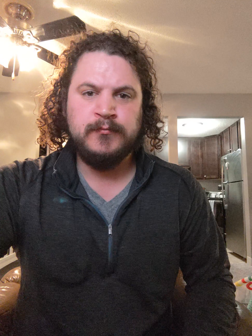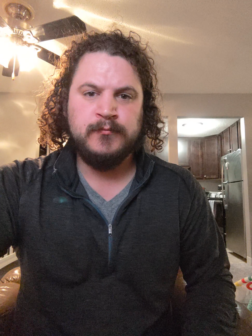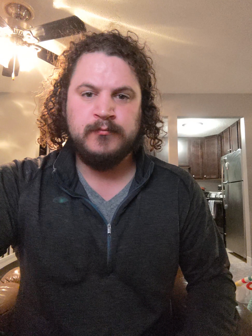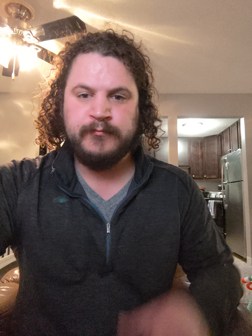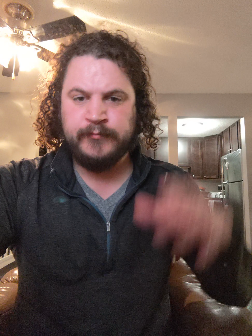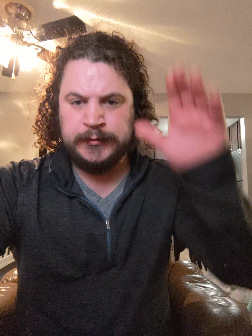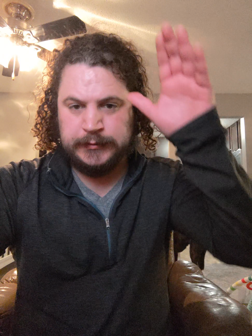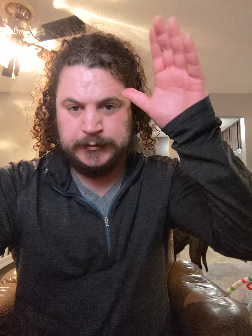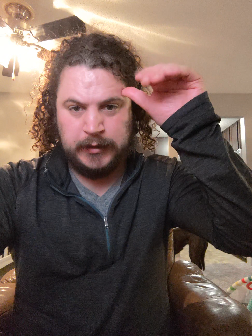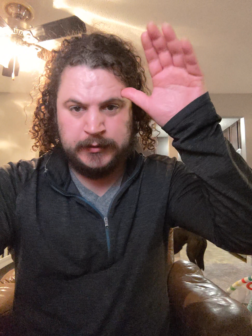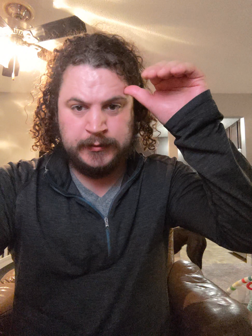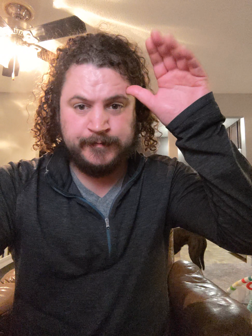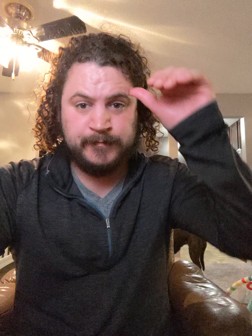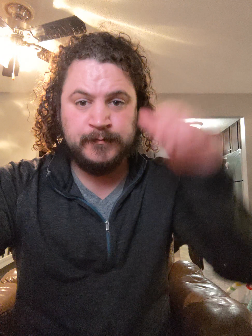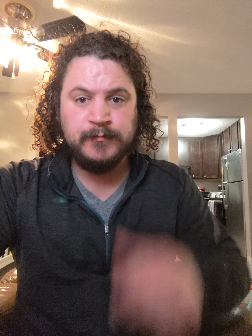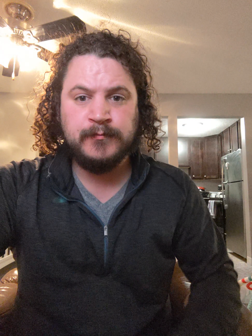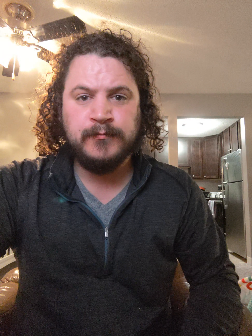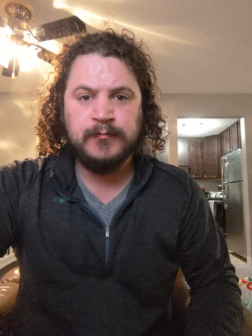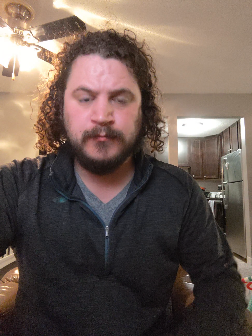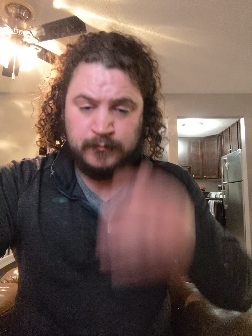donkey